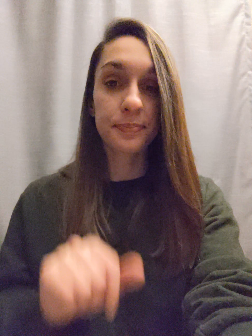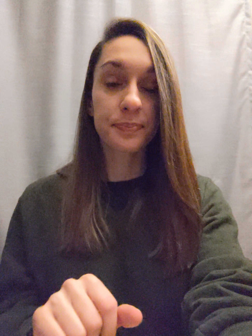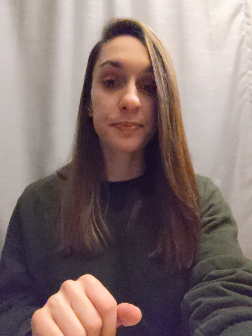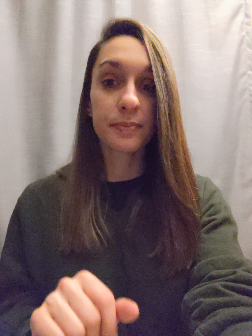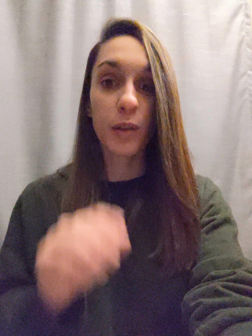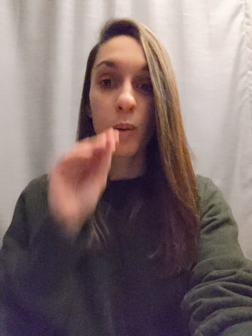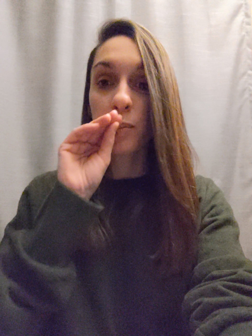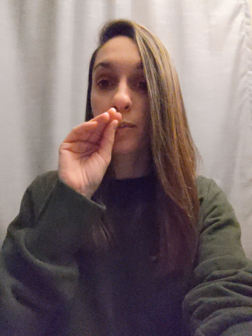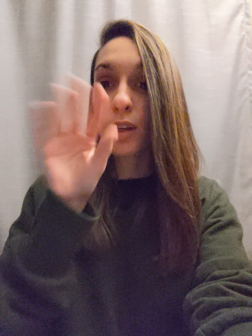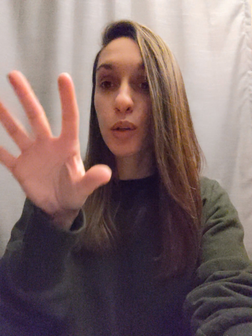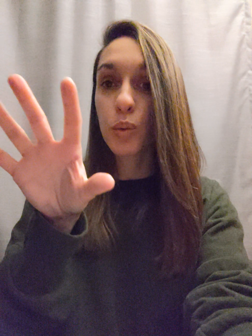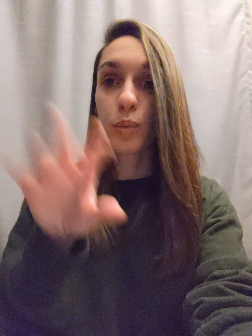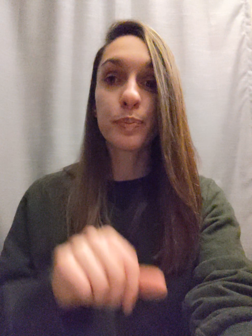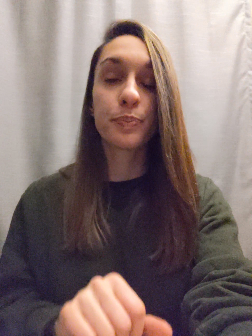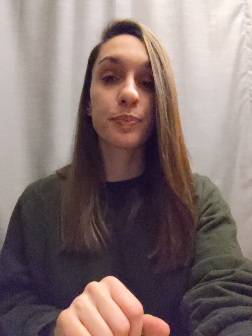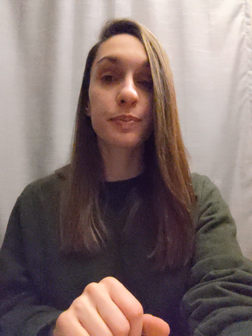blow